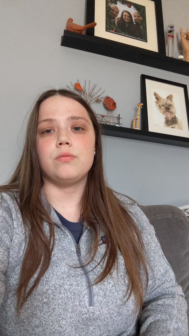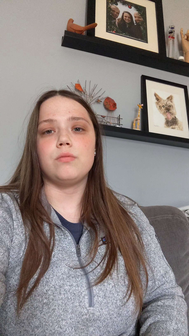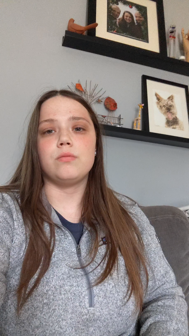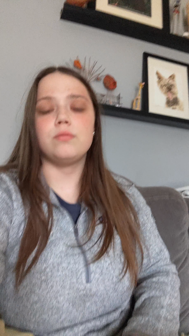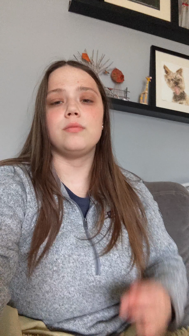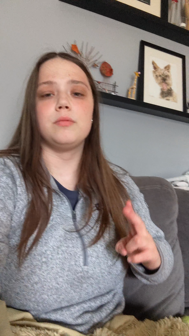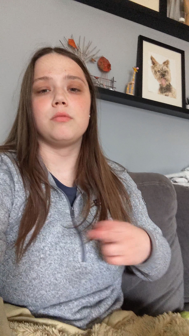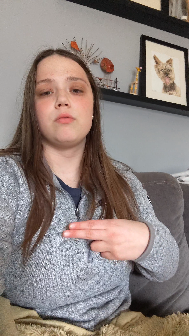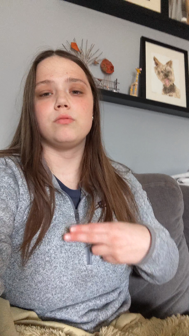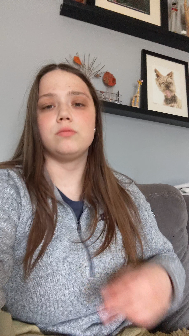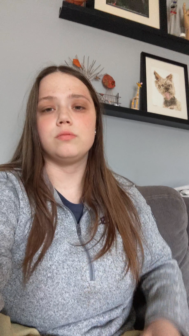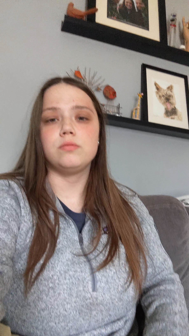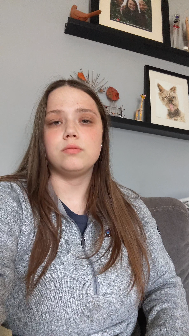belt